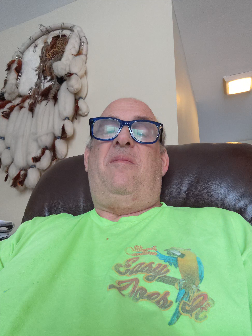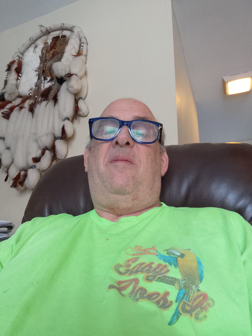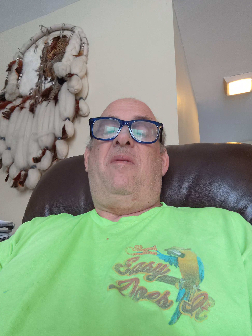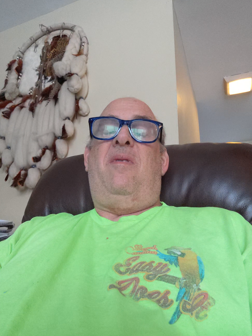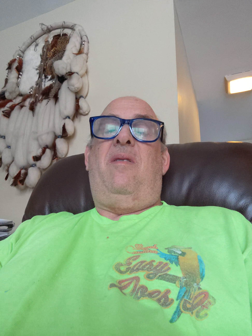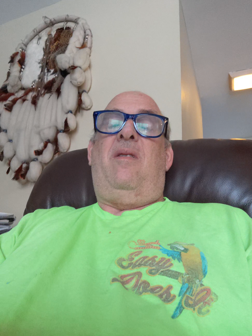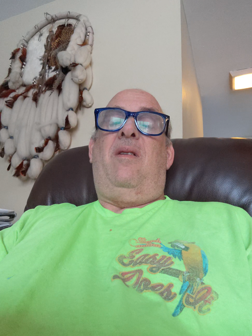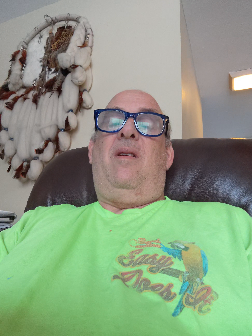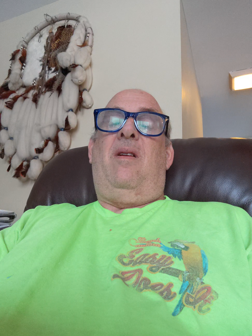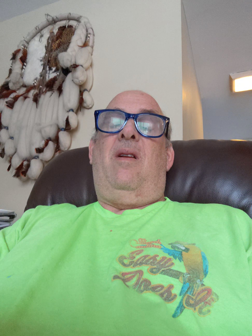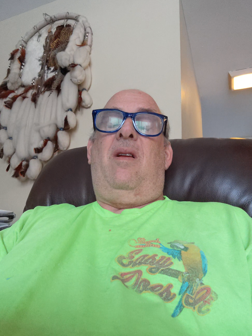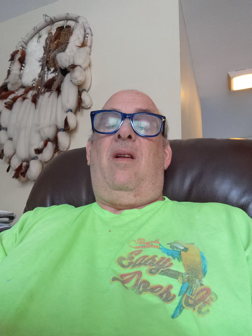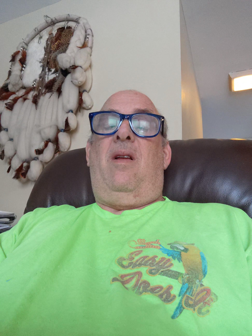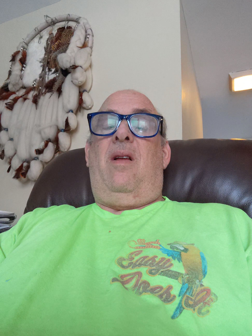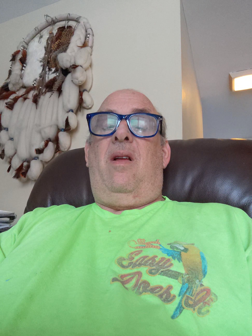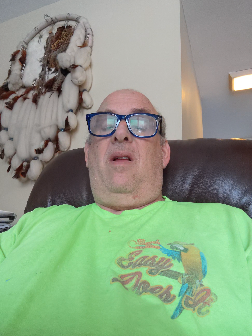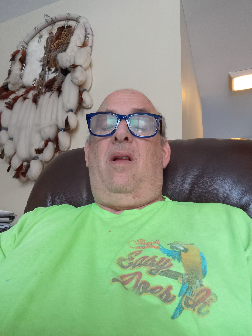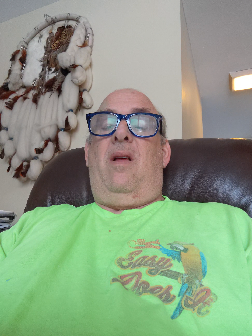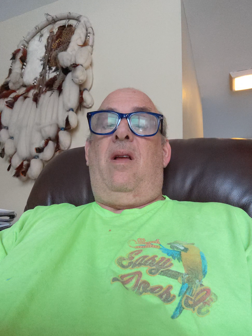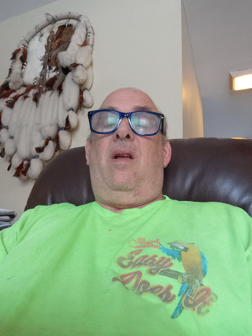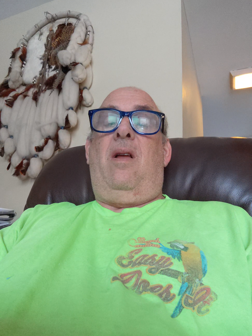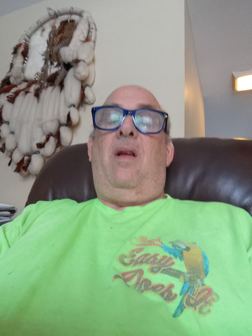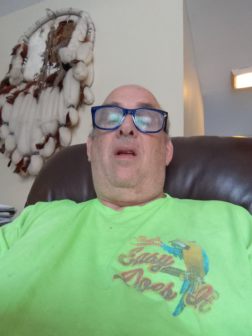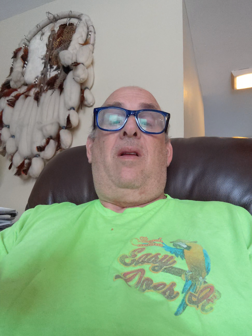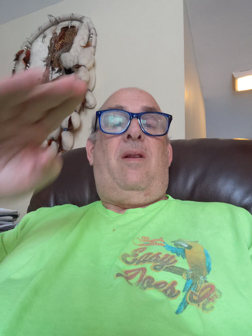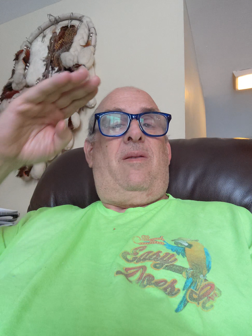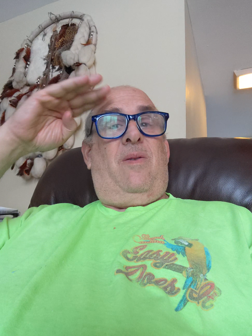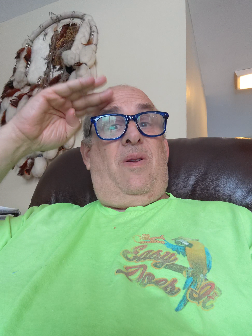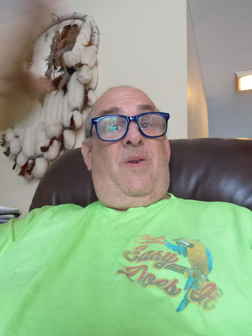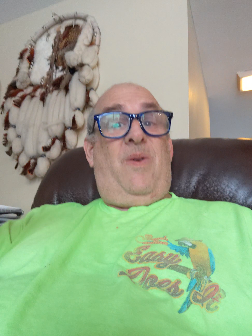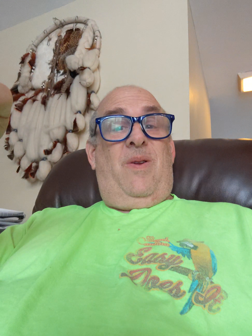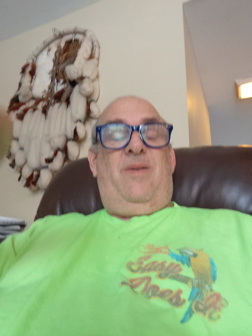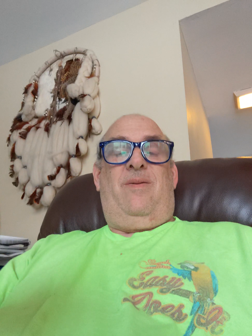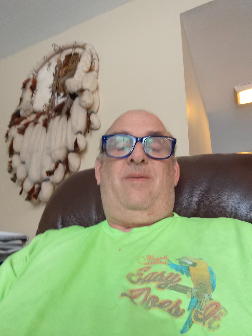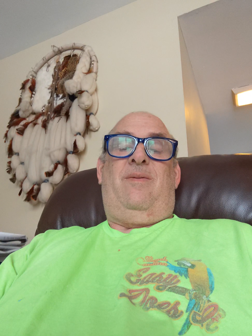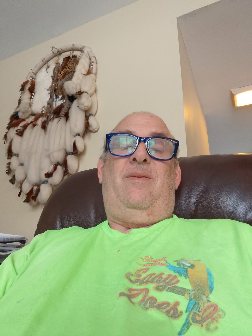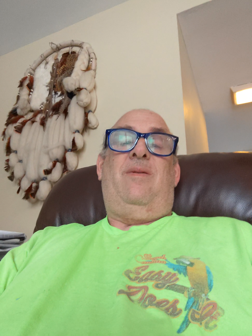hello